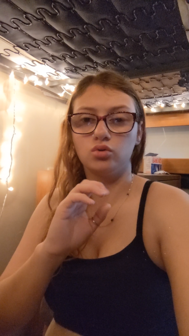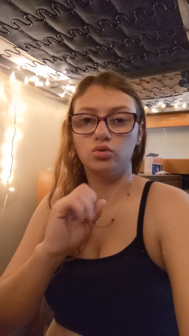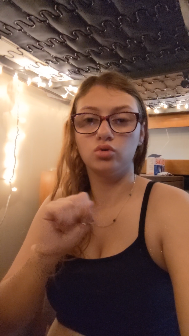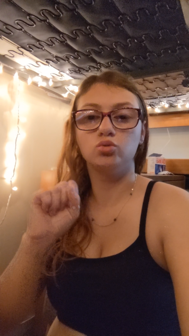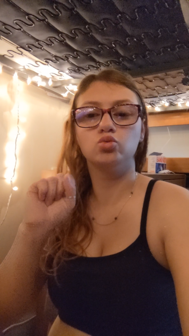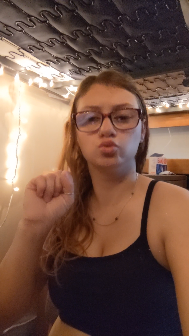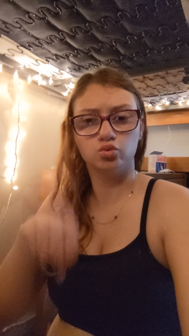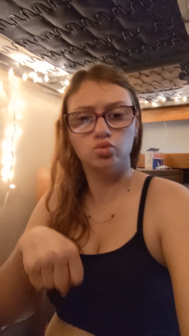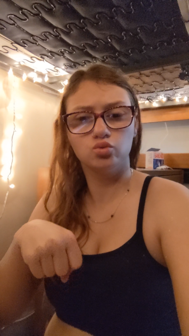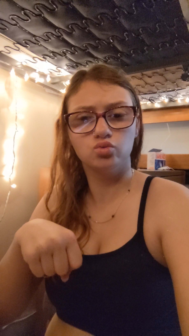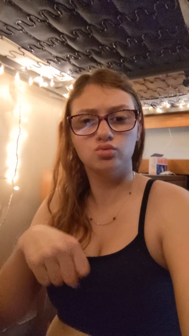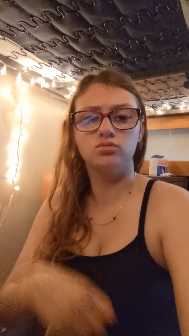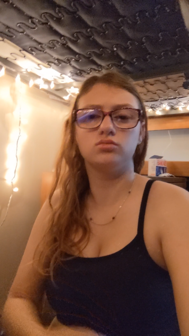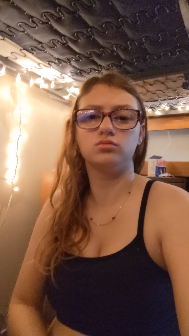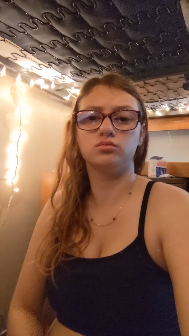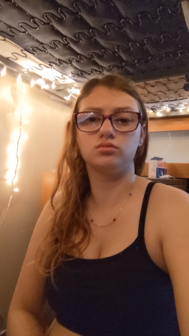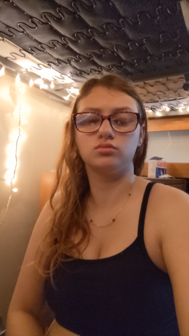could